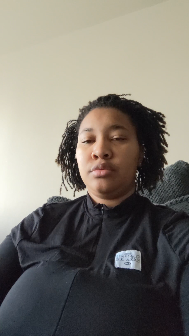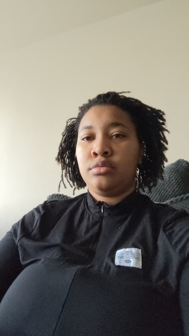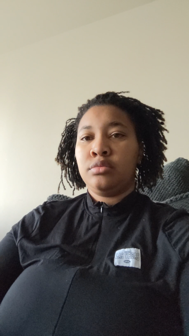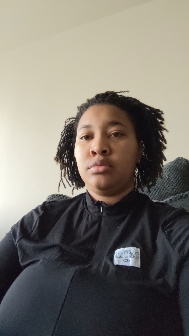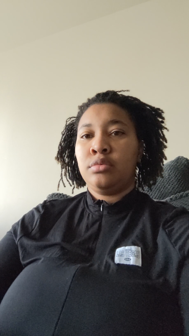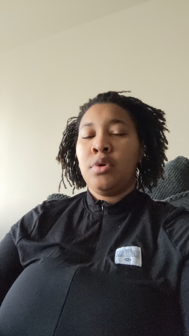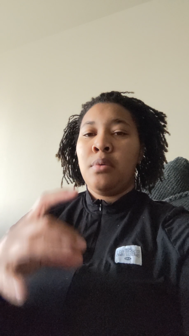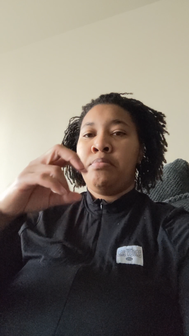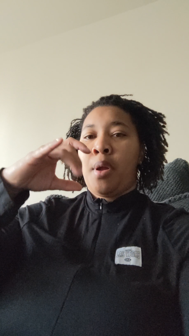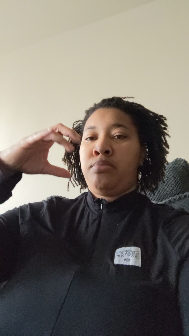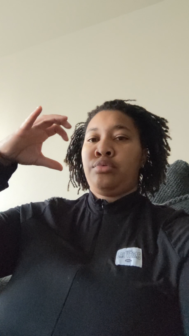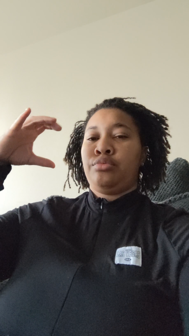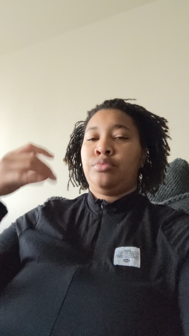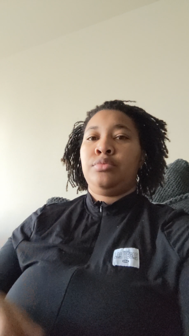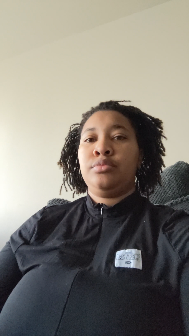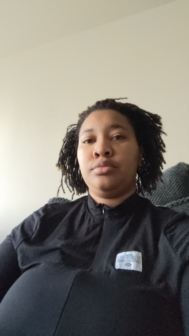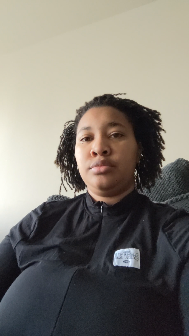bubbles